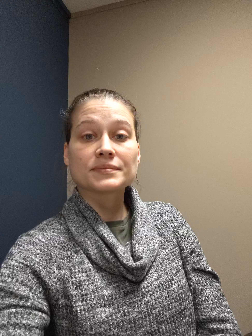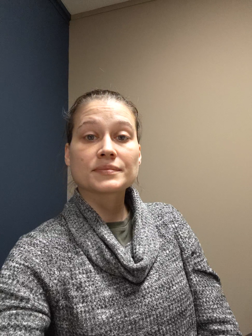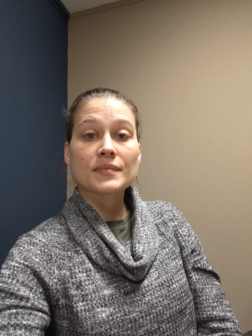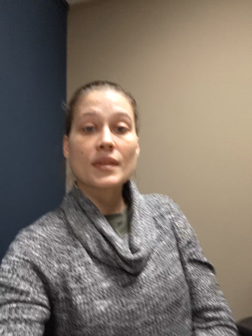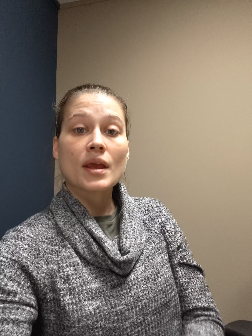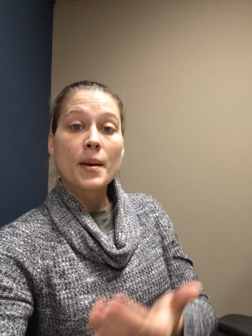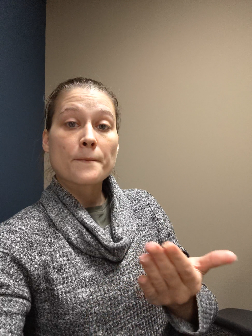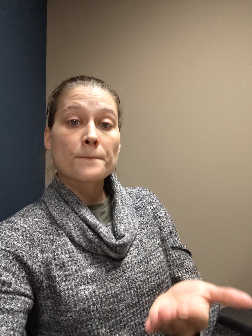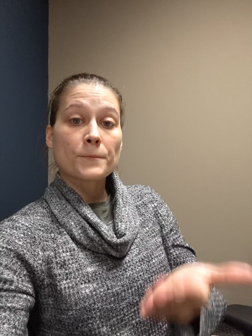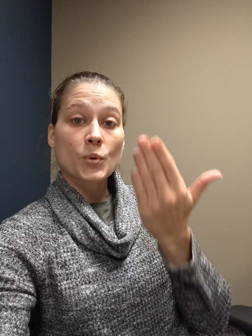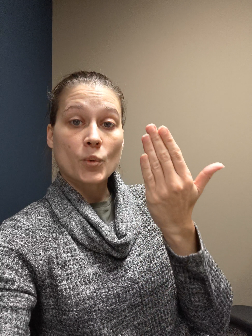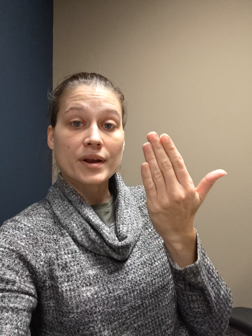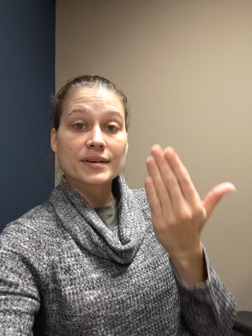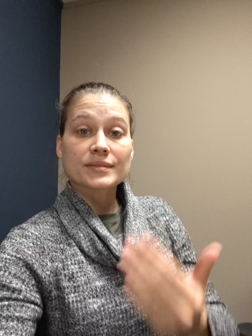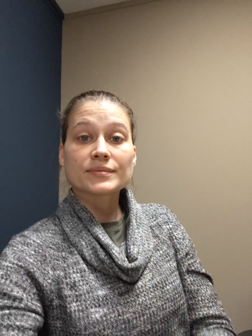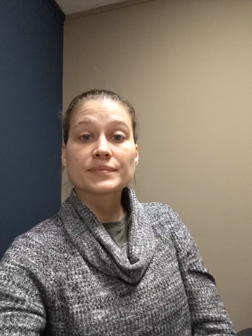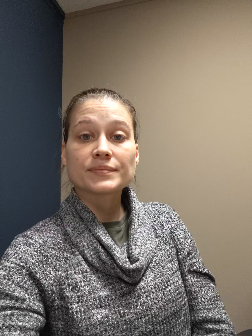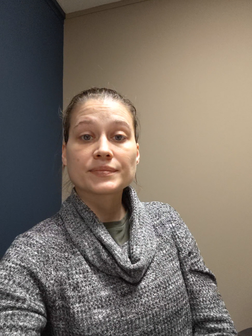morning